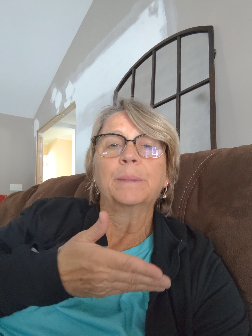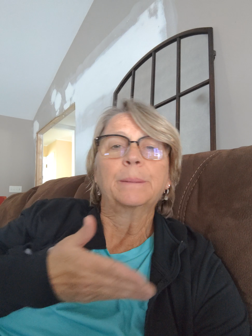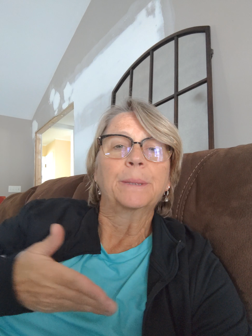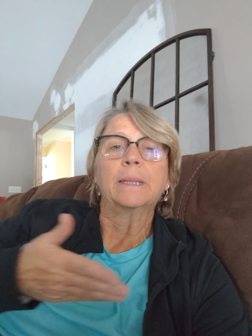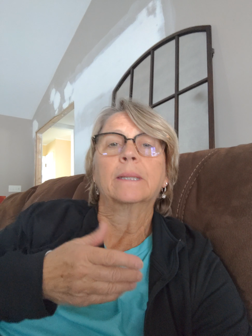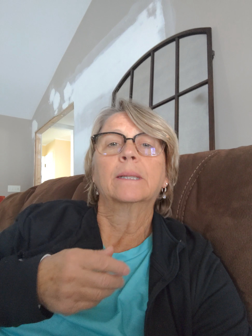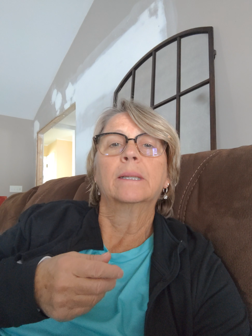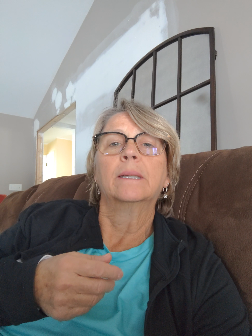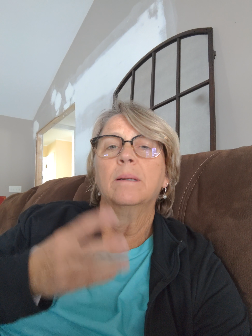kitty